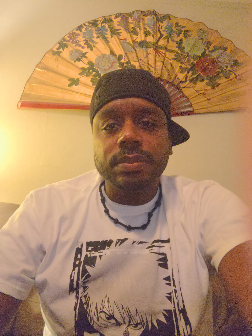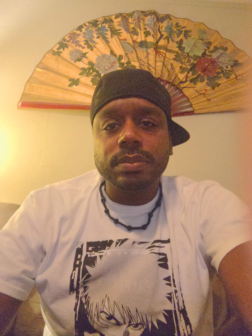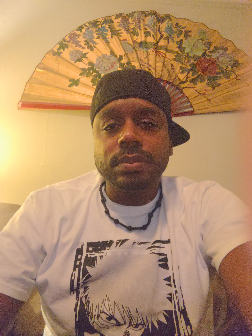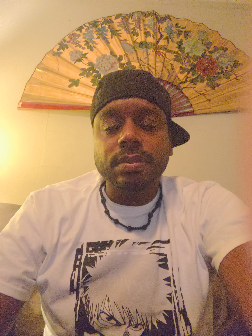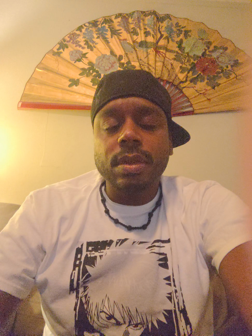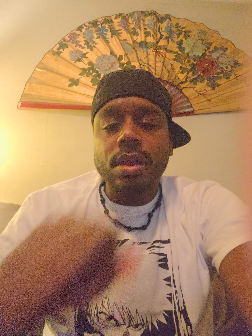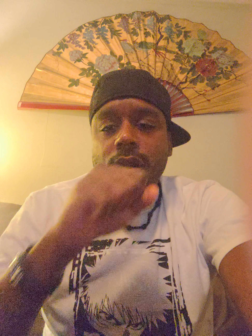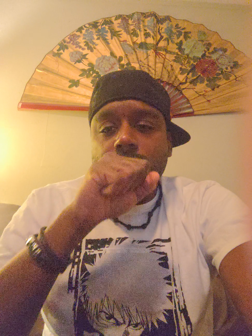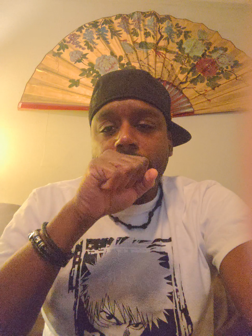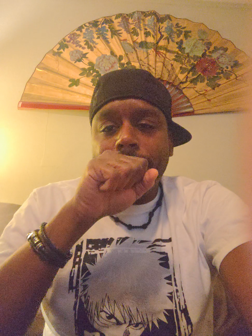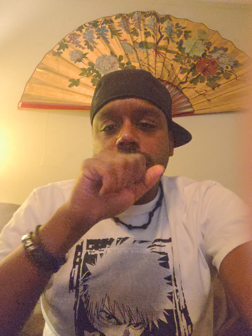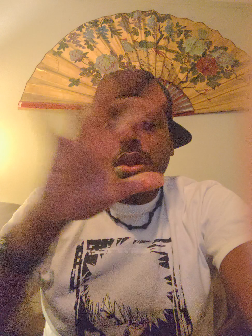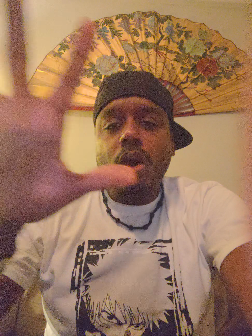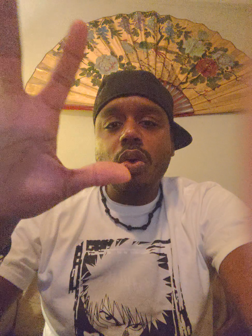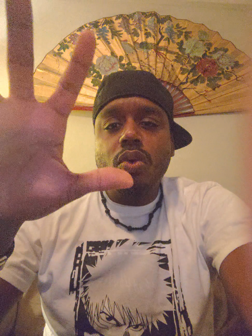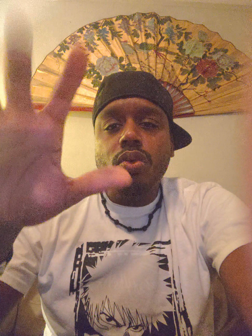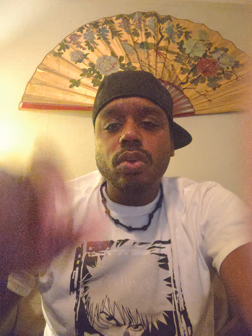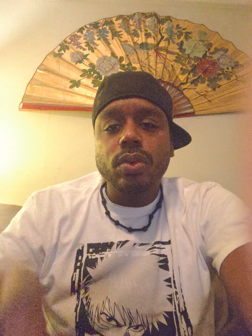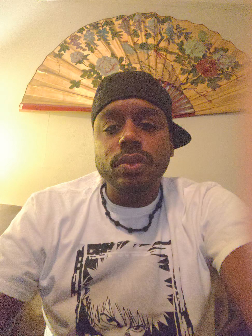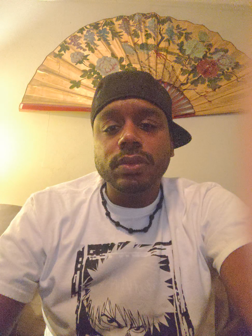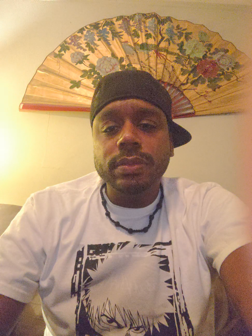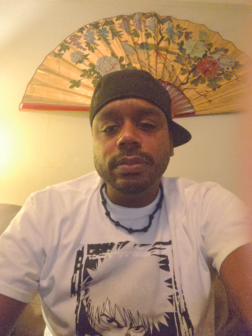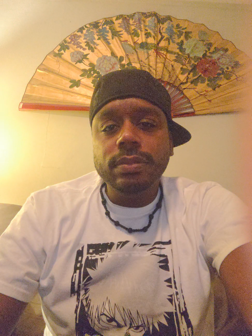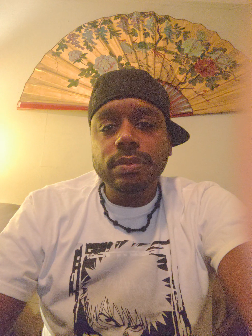blow